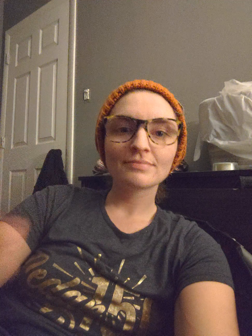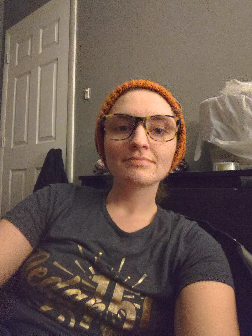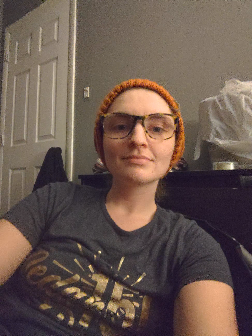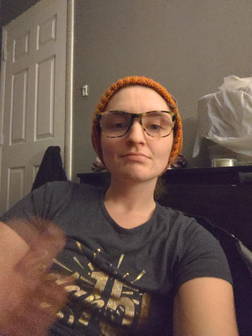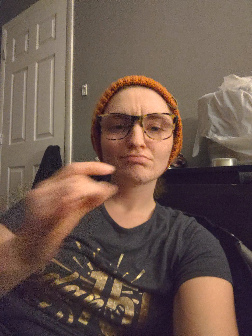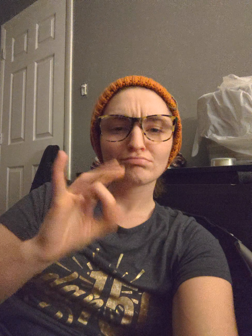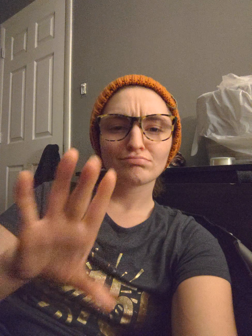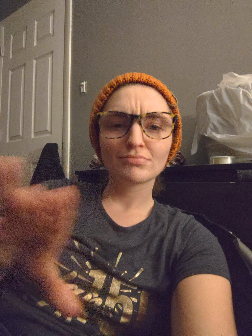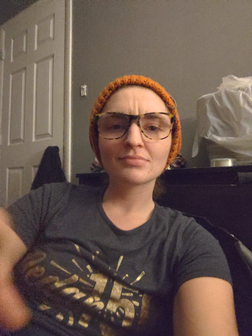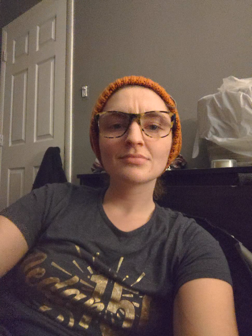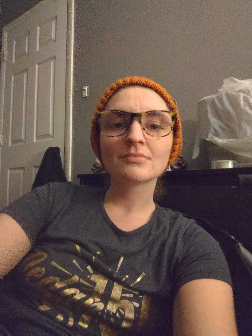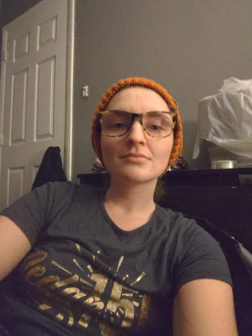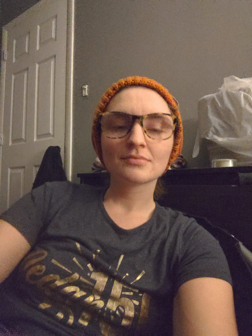yucky